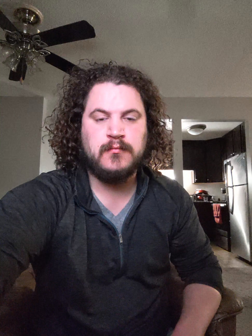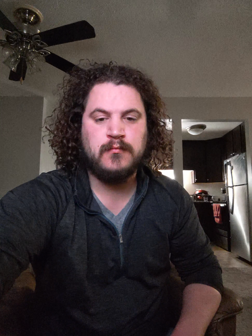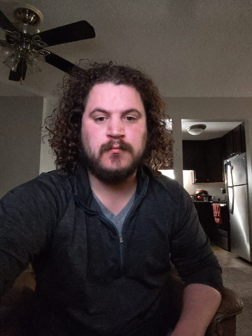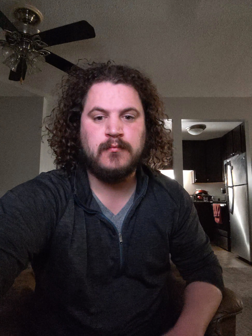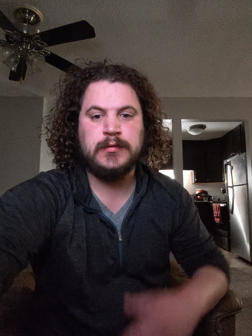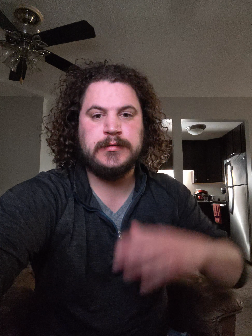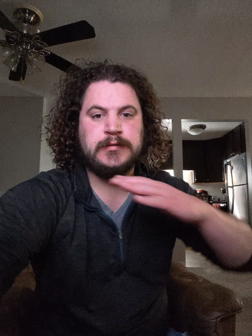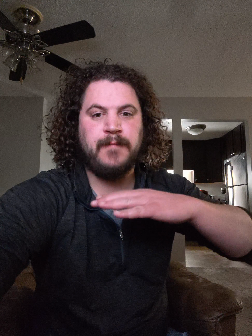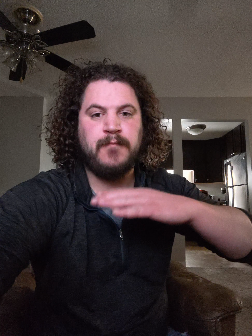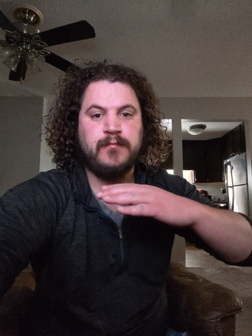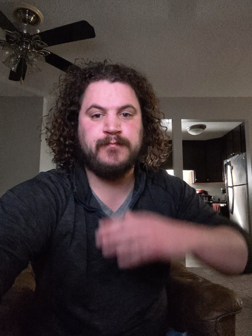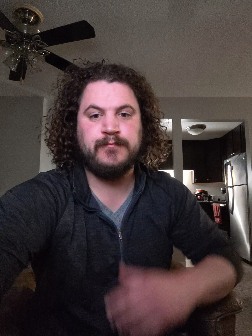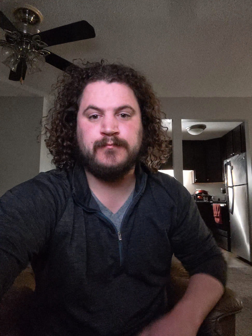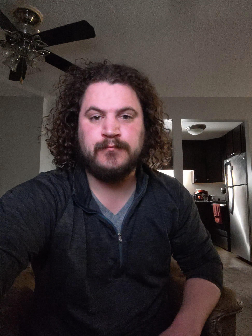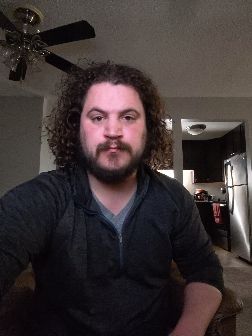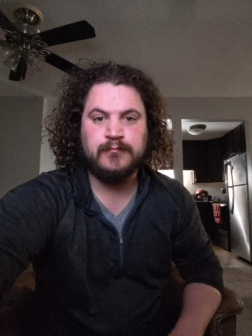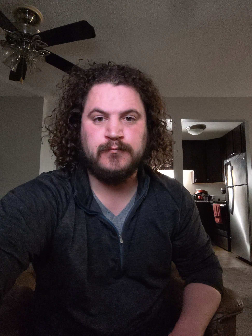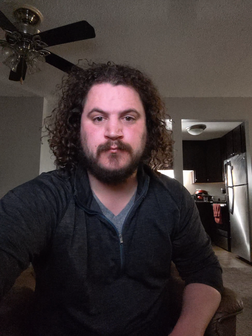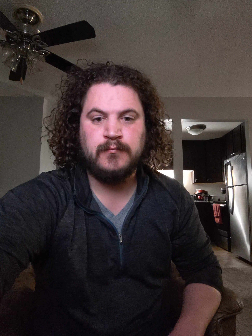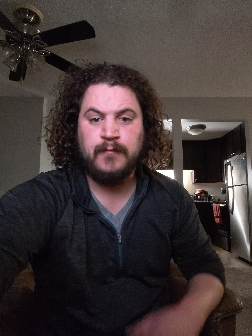table